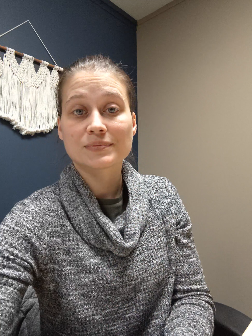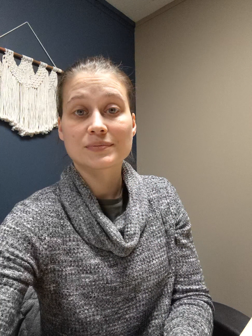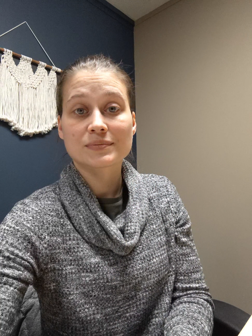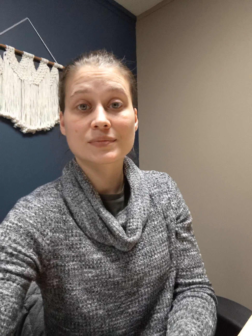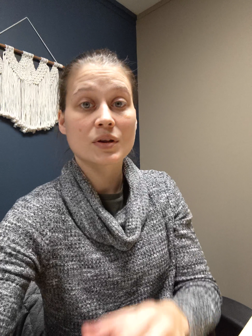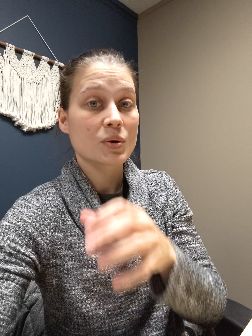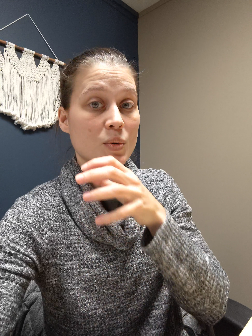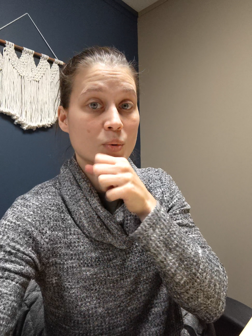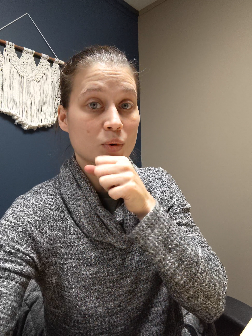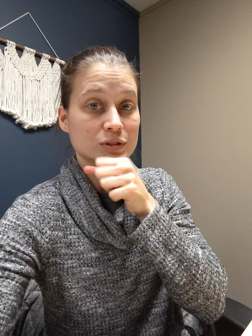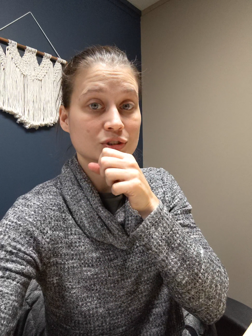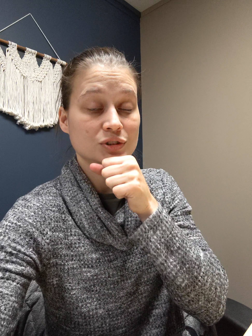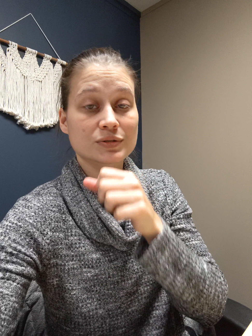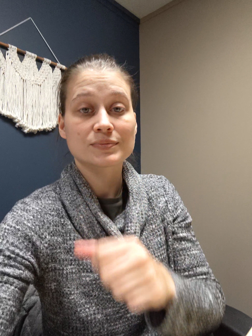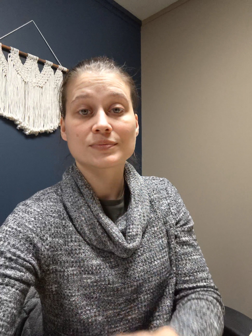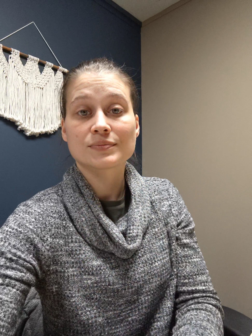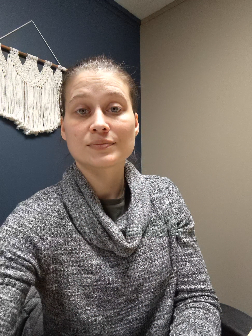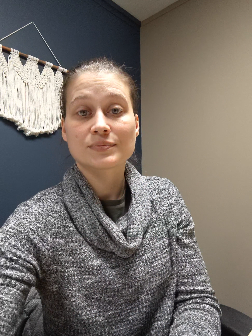orange